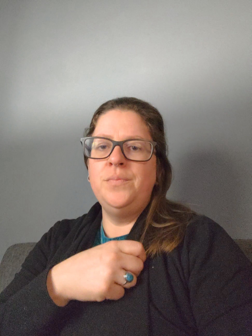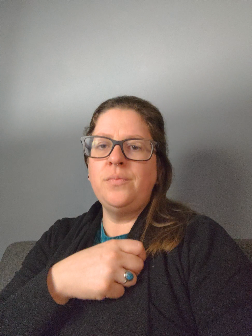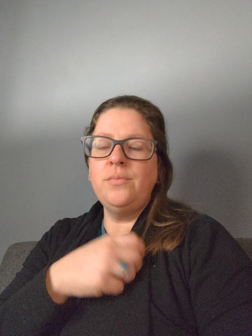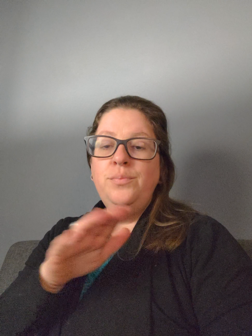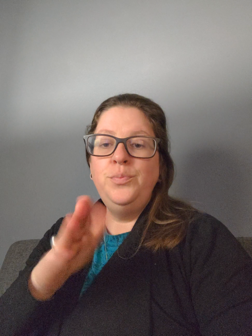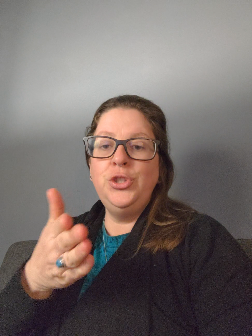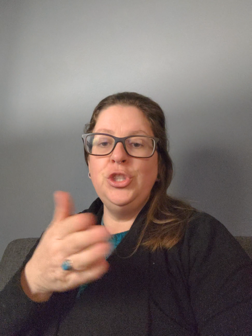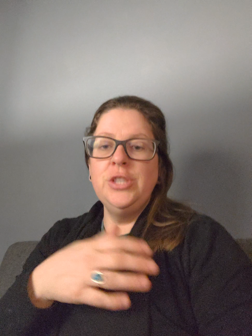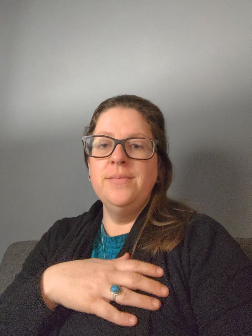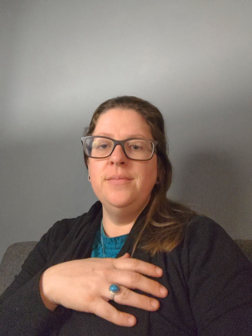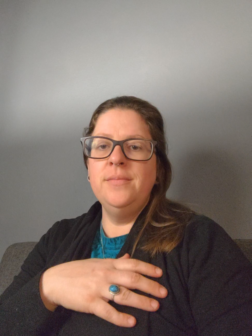book